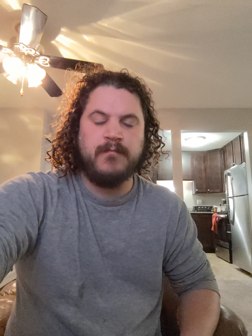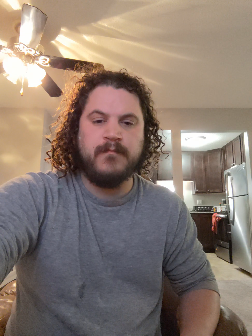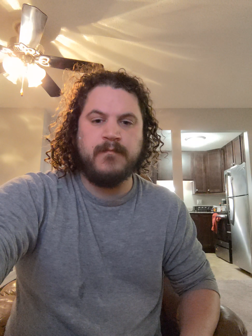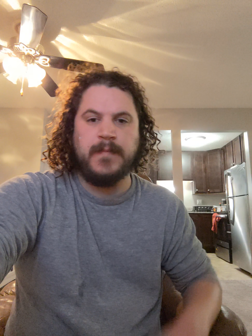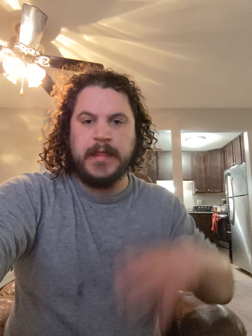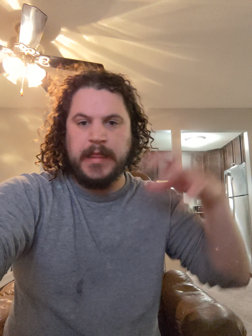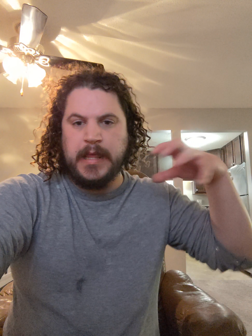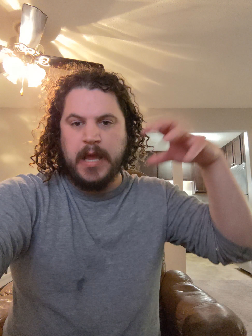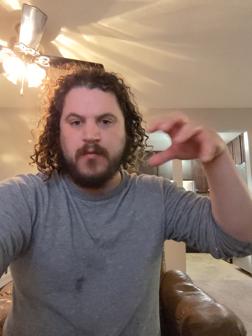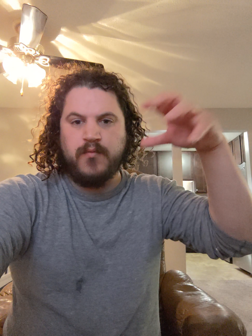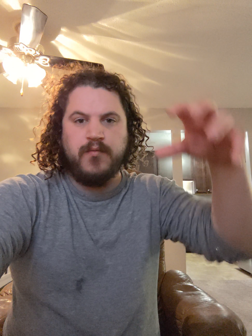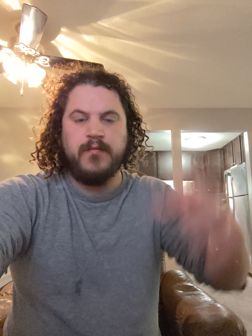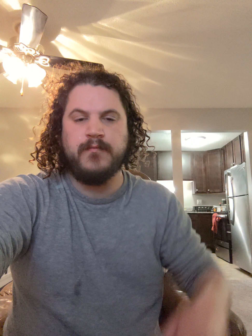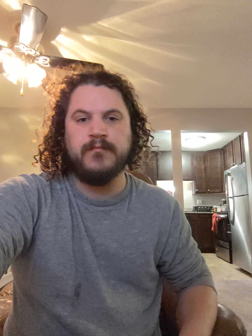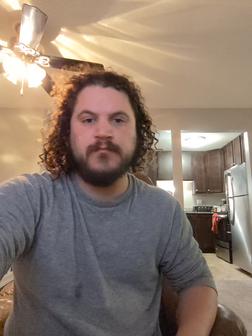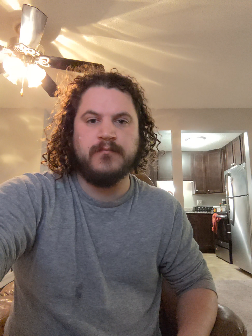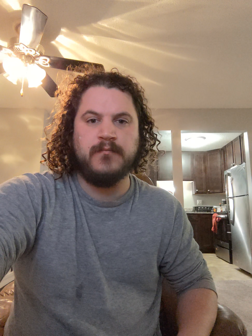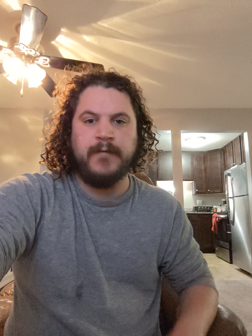cloud